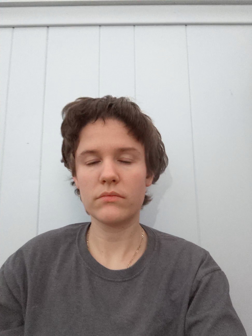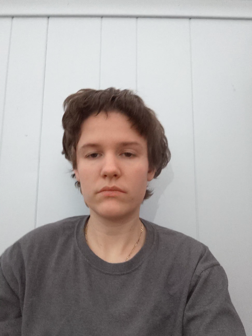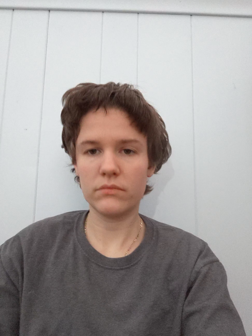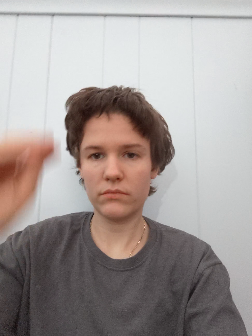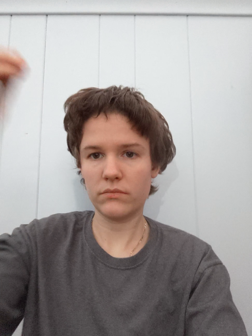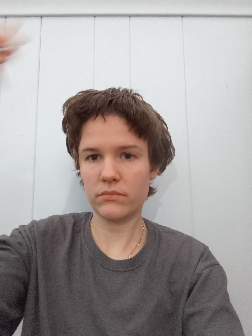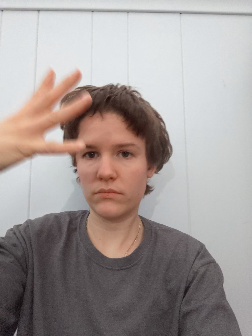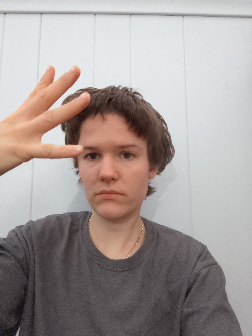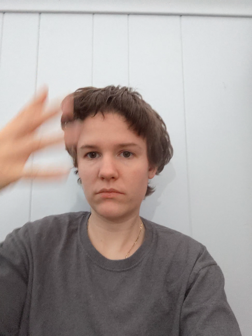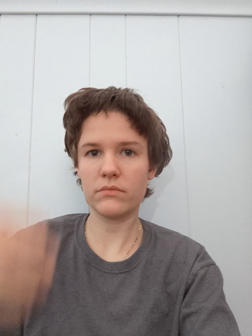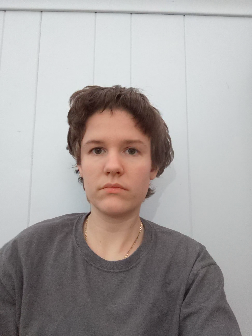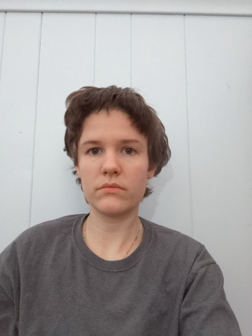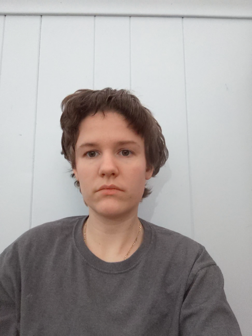sun